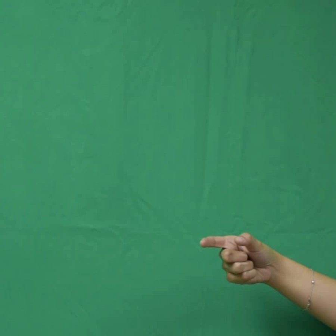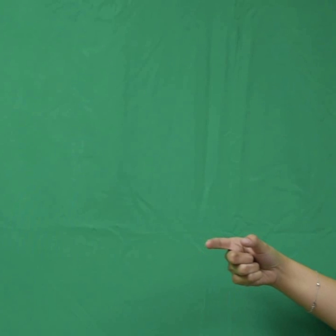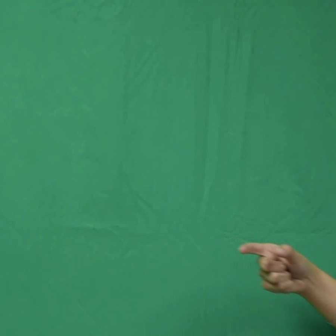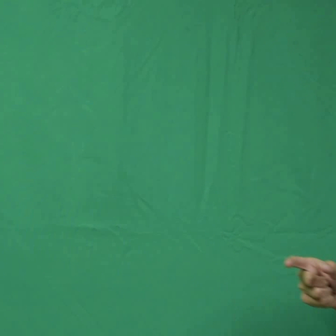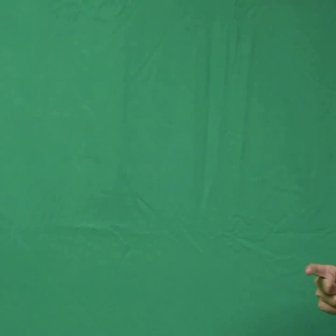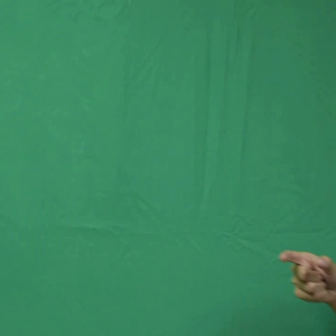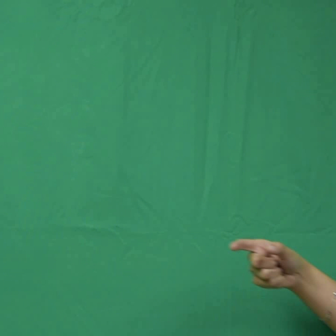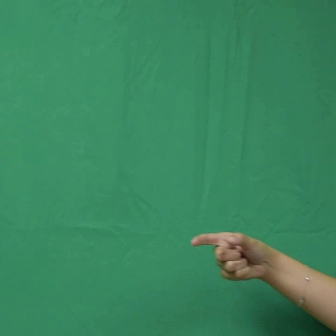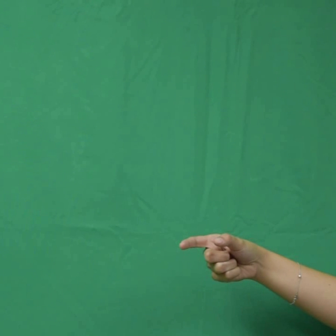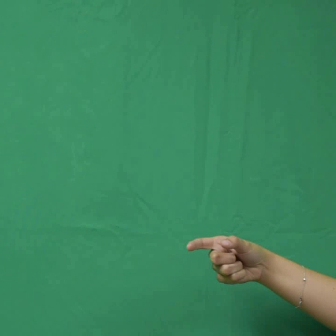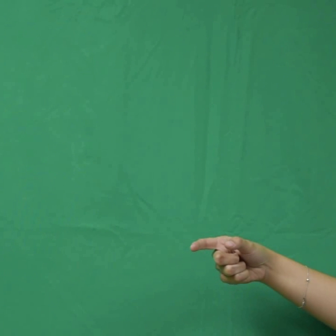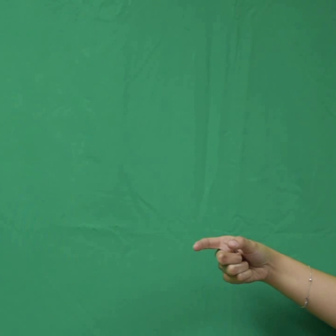X